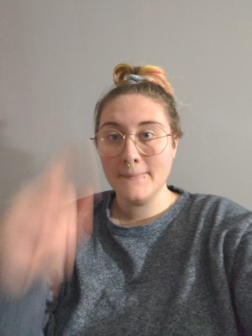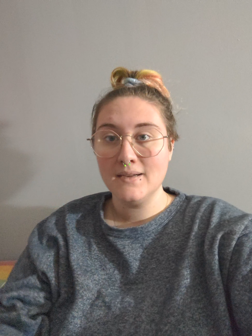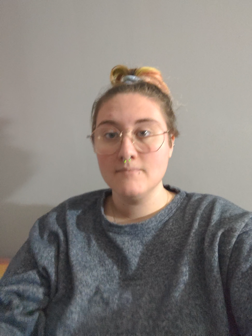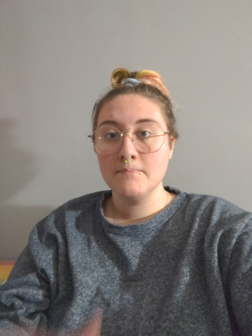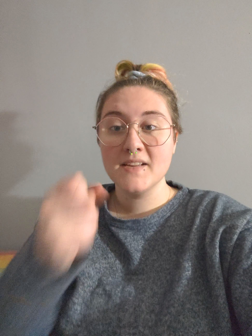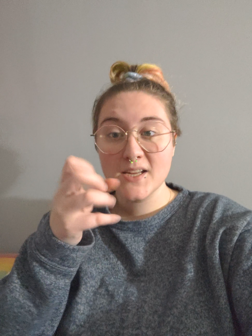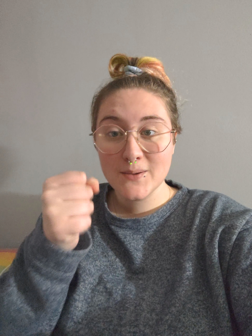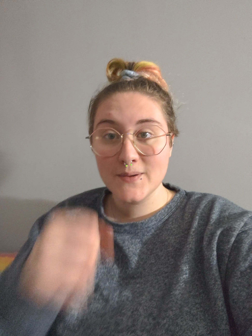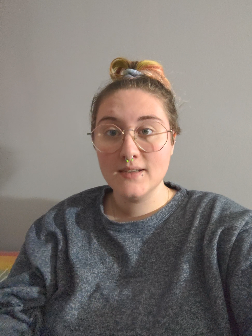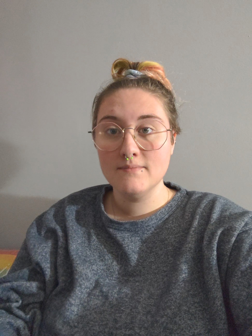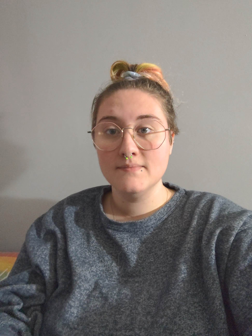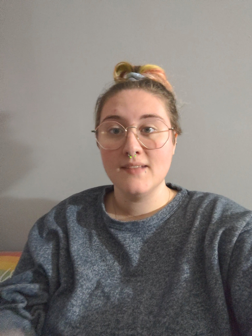milk